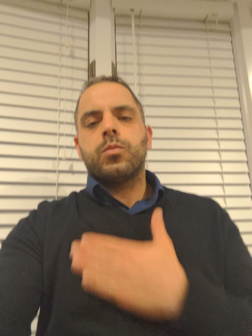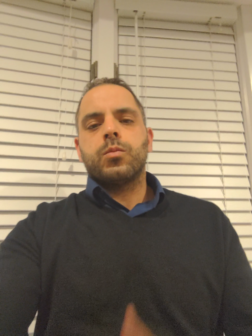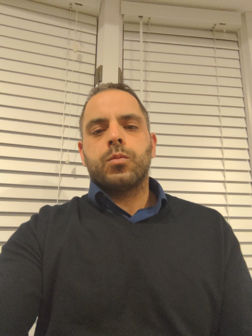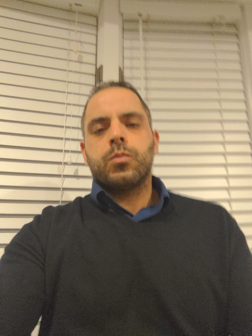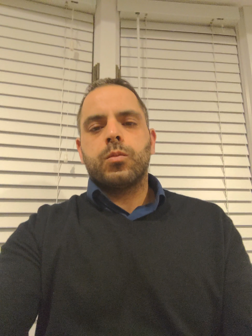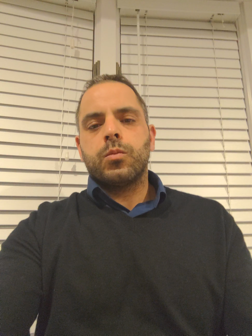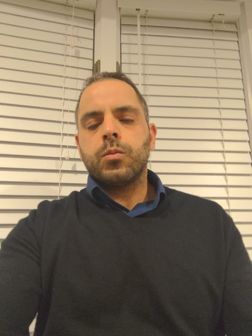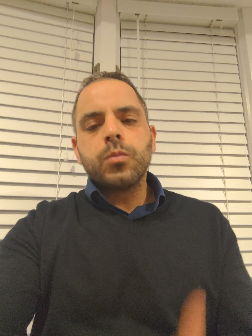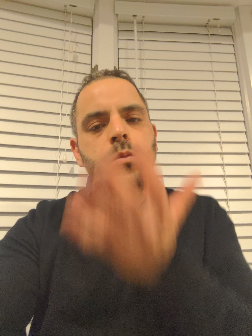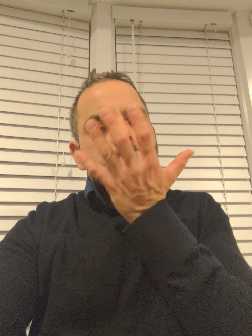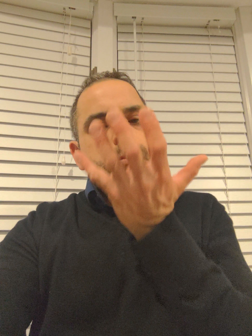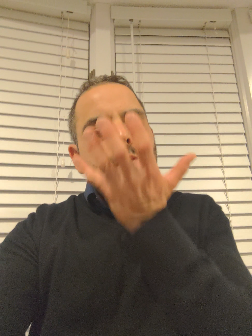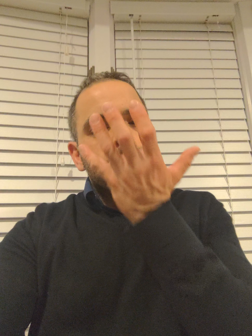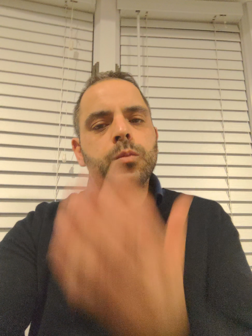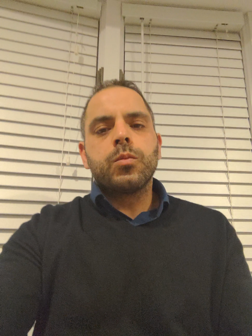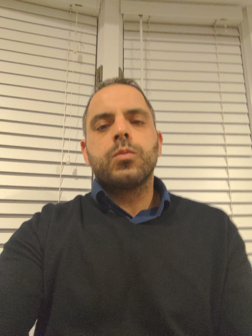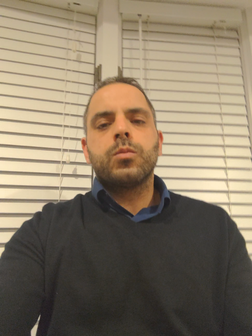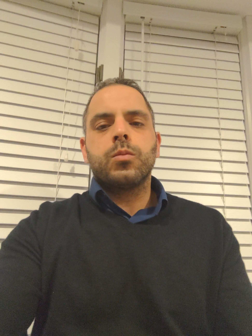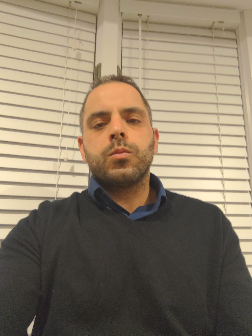grass